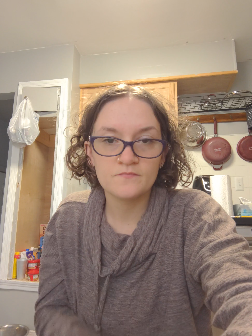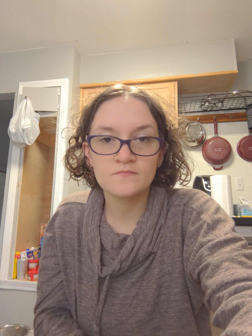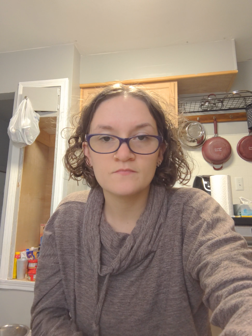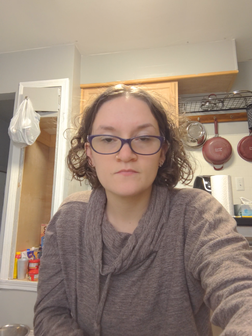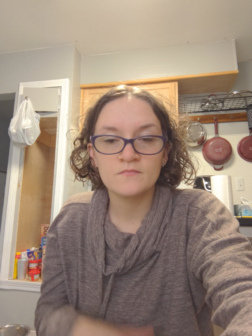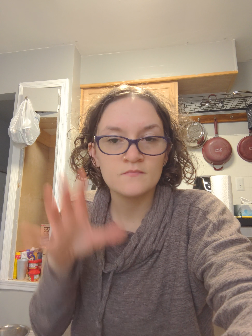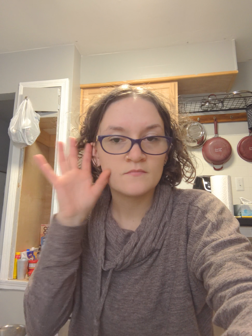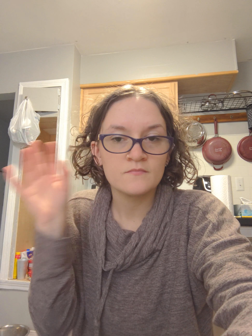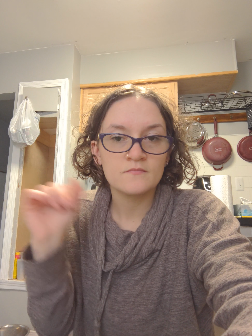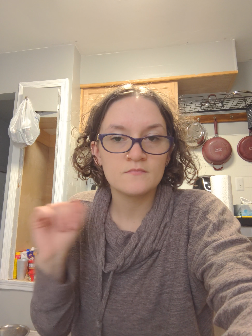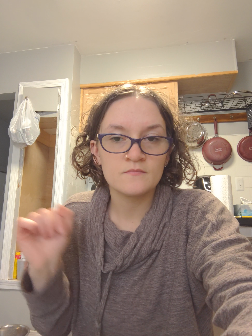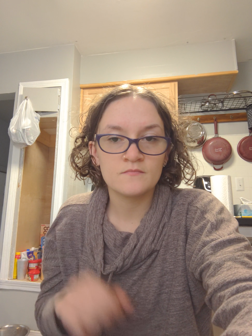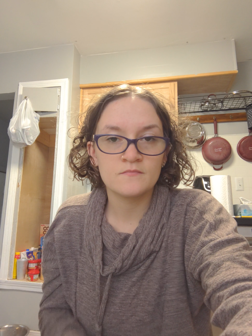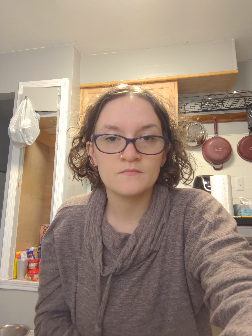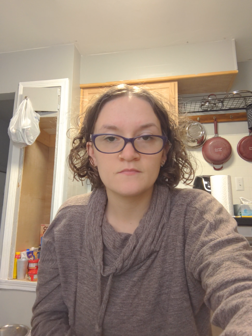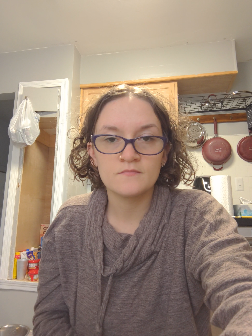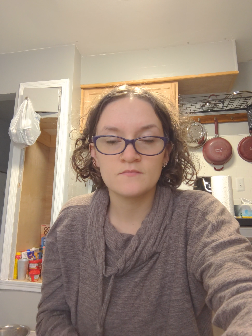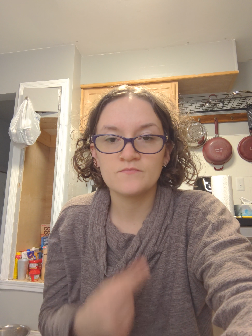loud